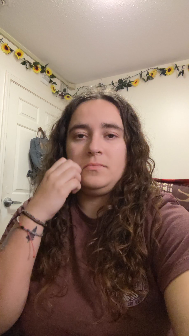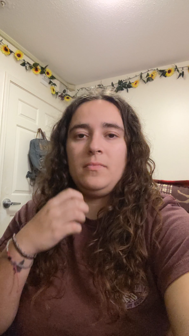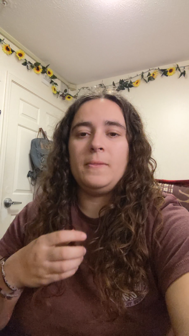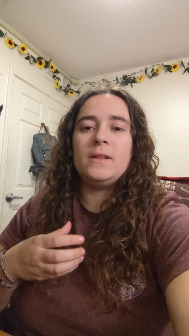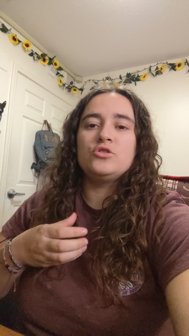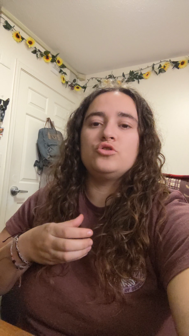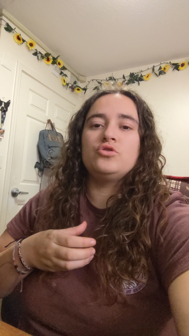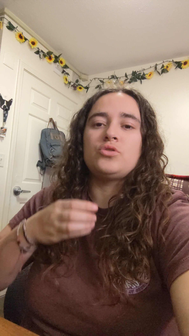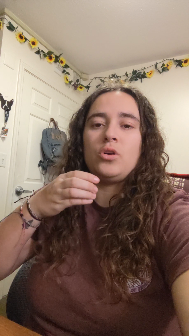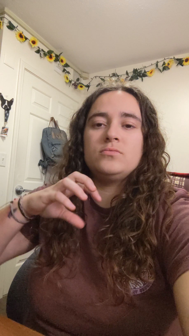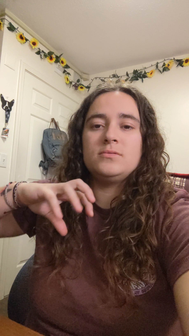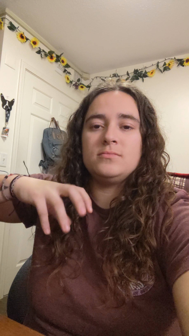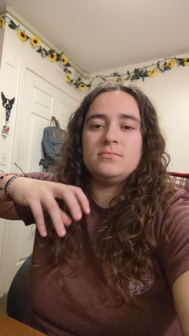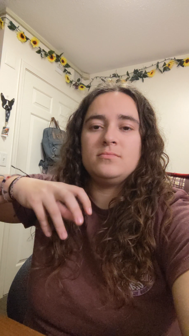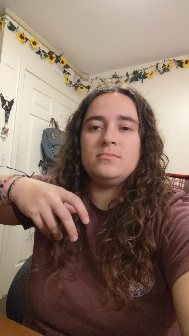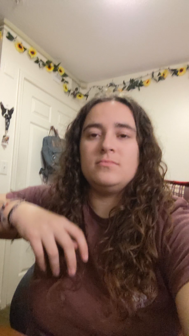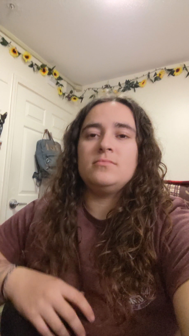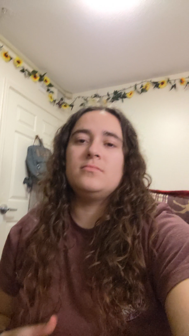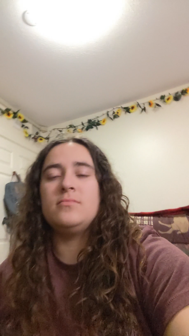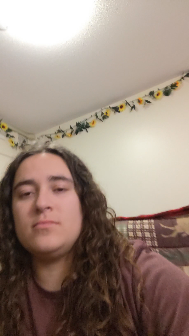jar